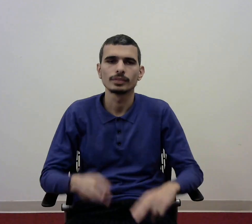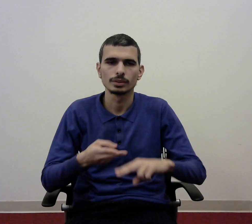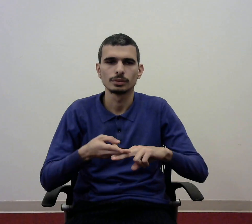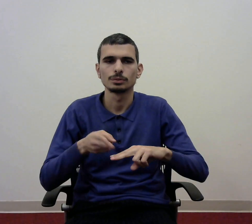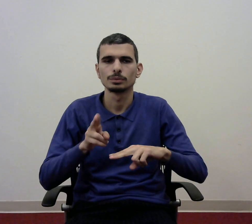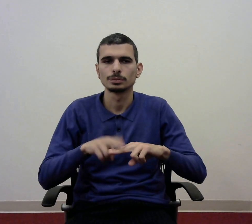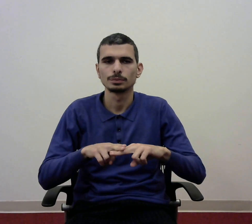bu